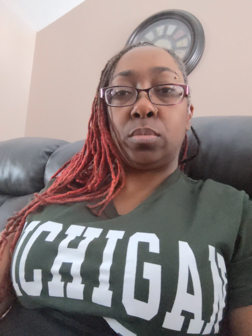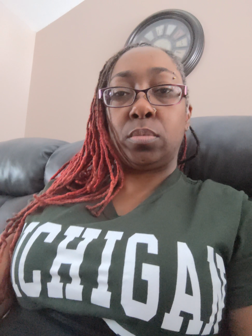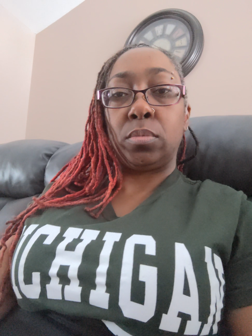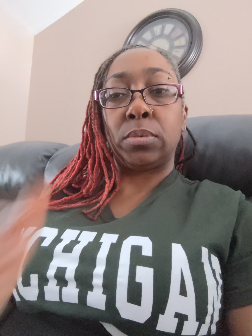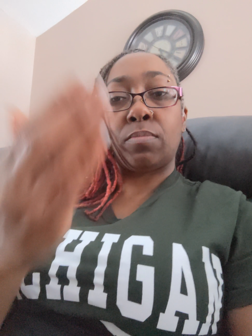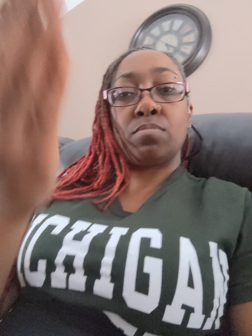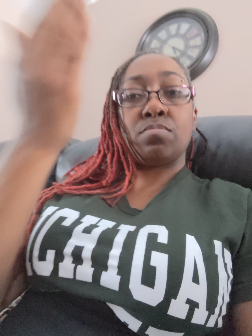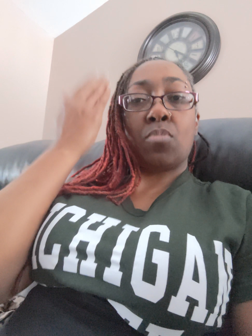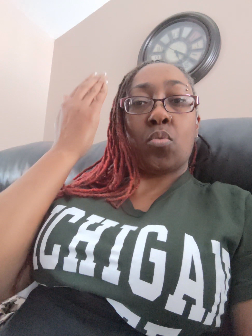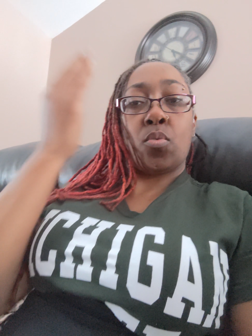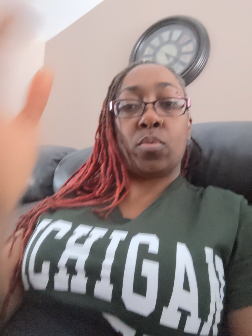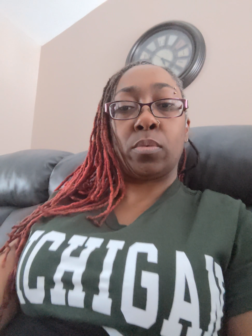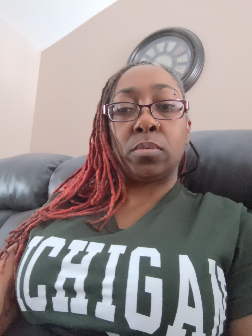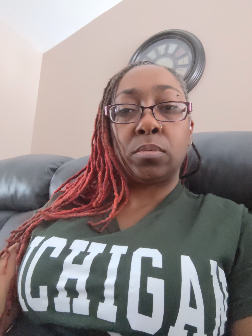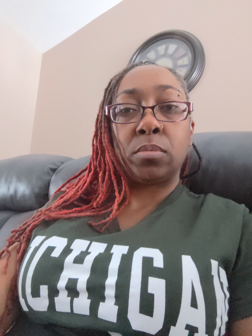morning